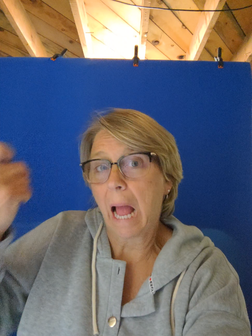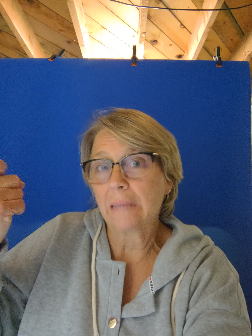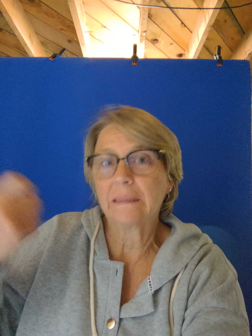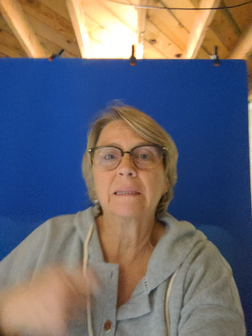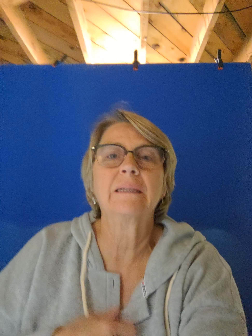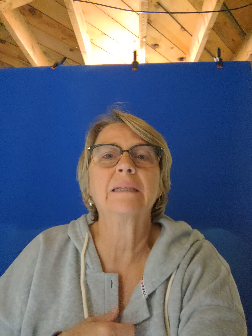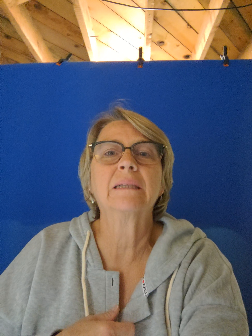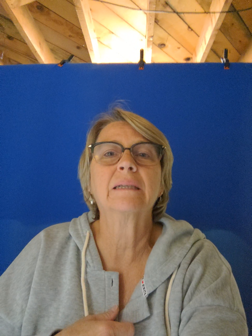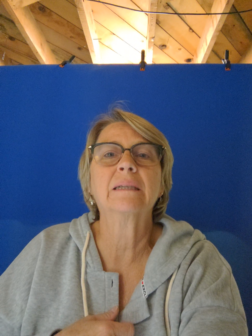because